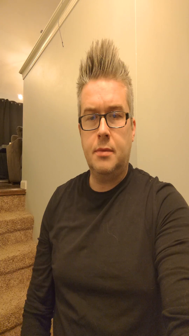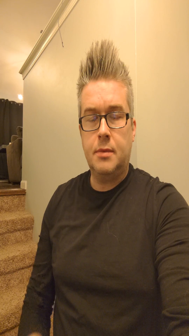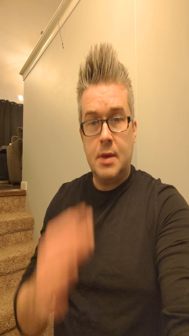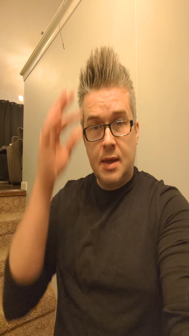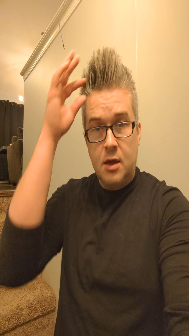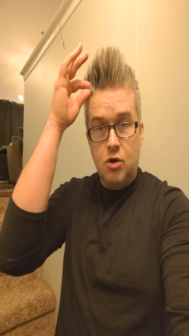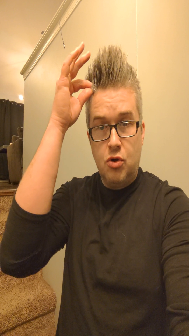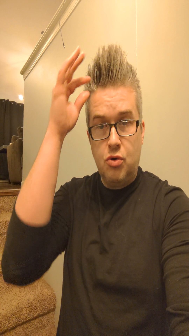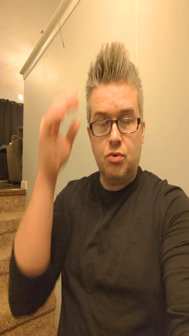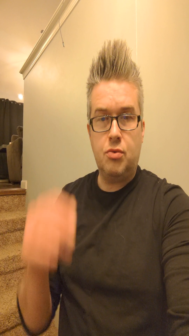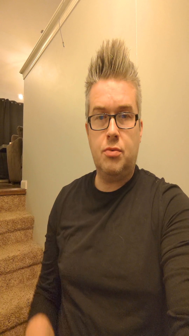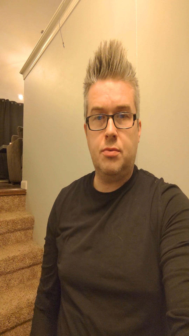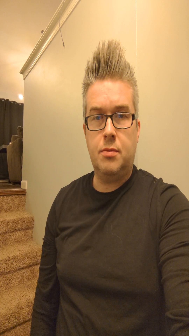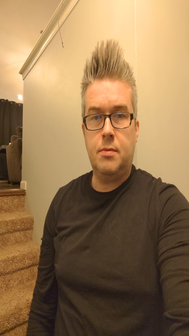hair